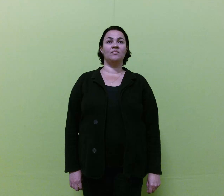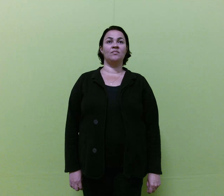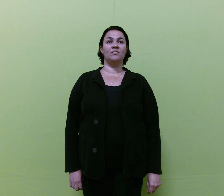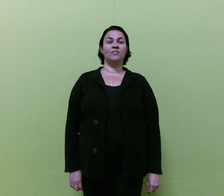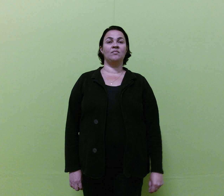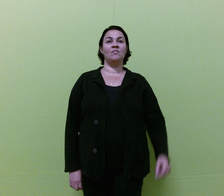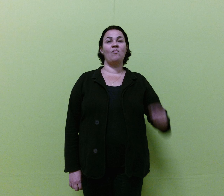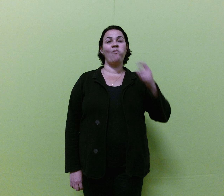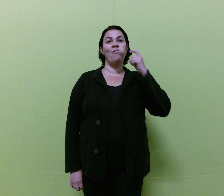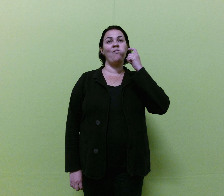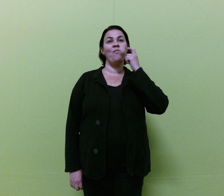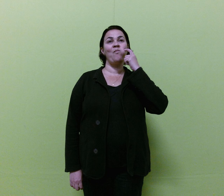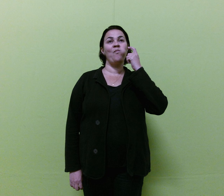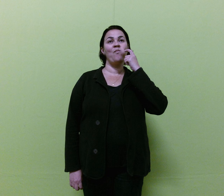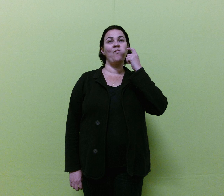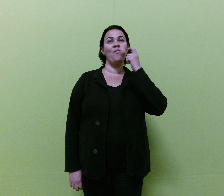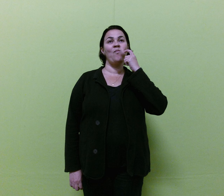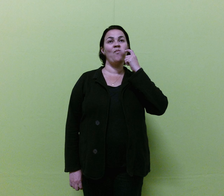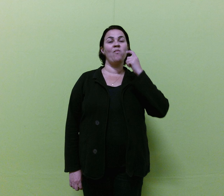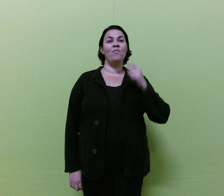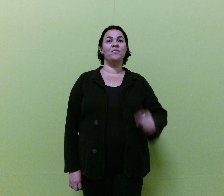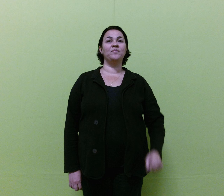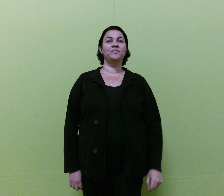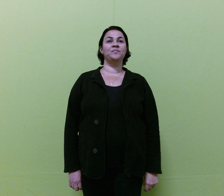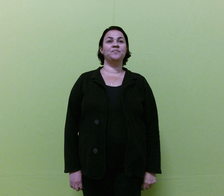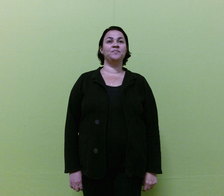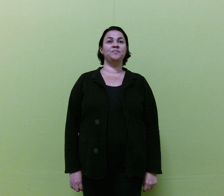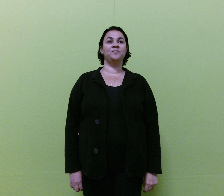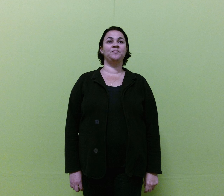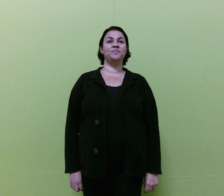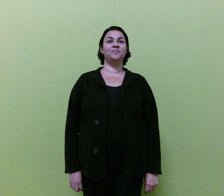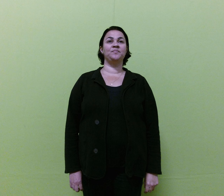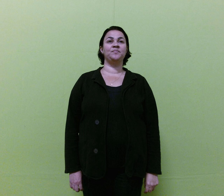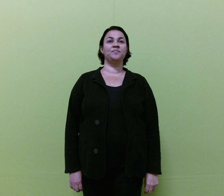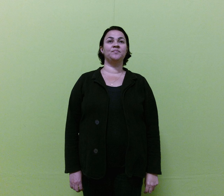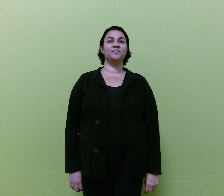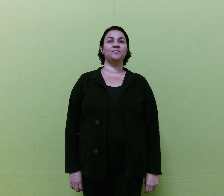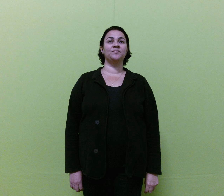bala